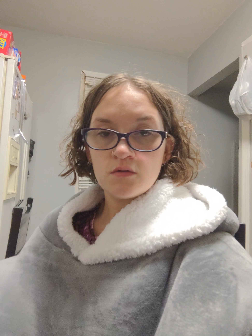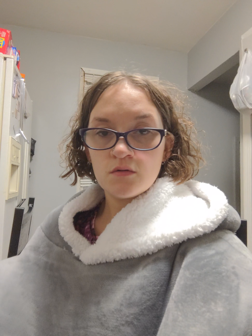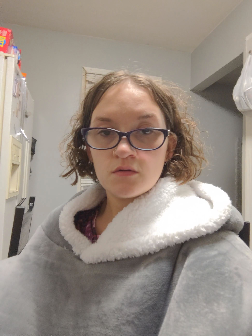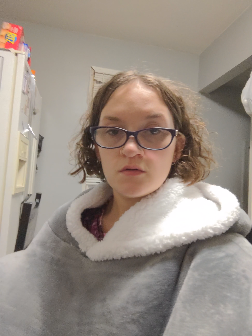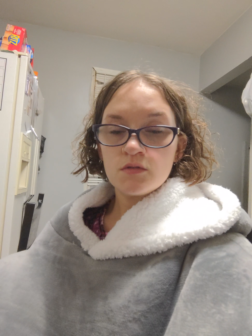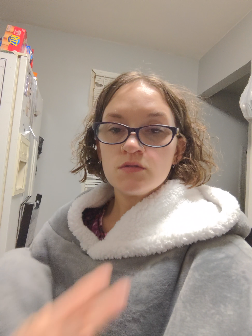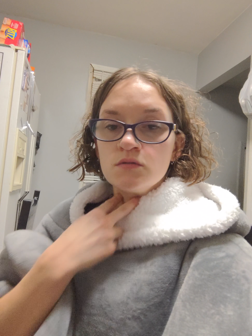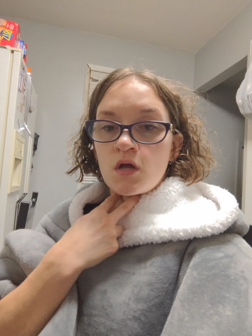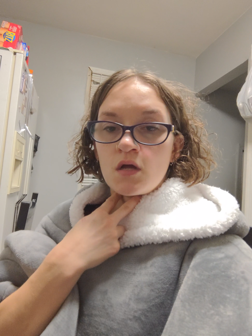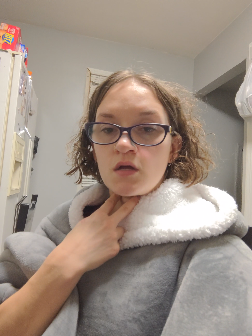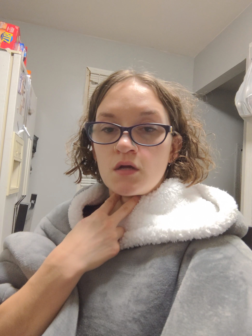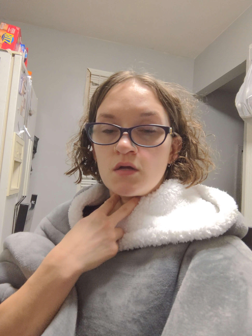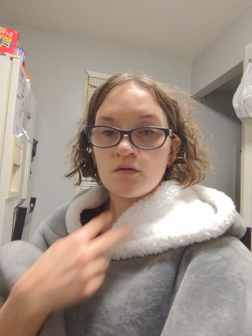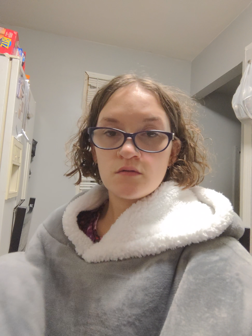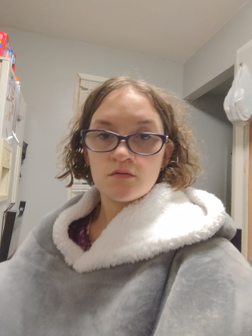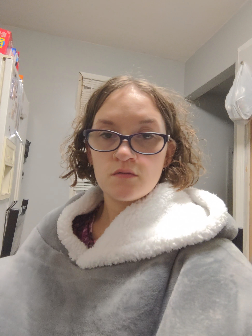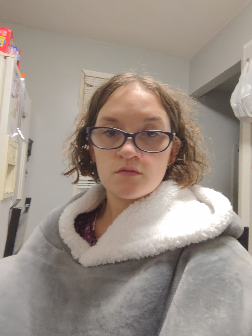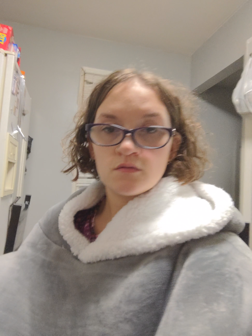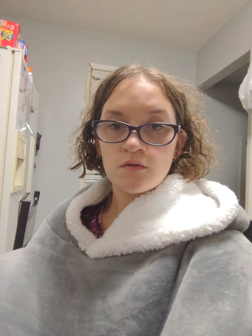stuck